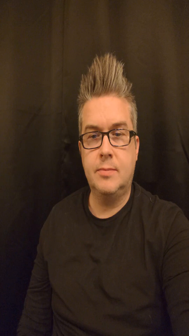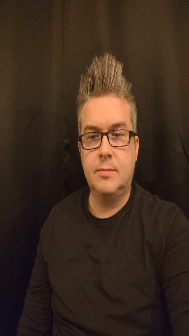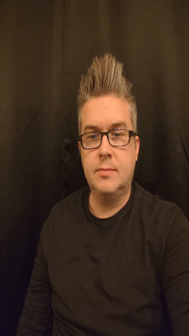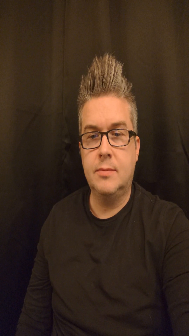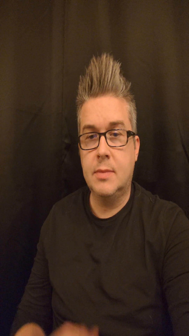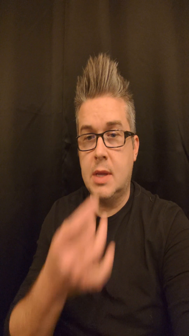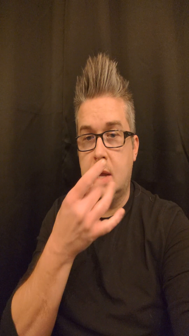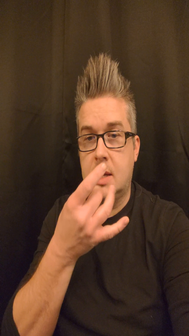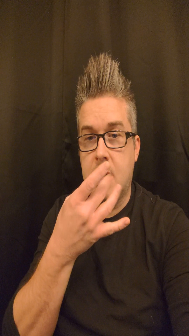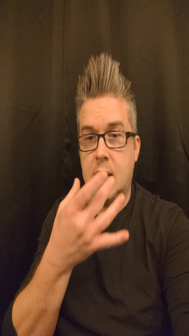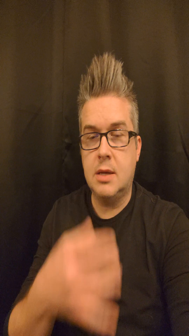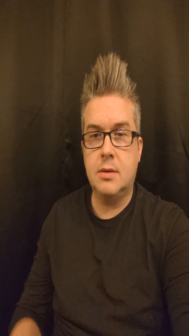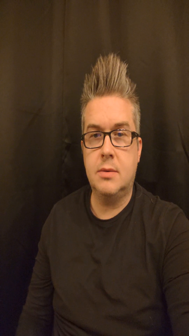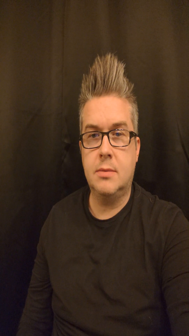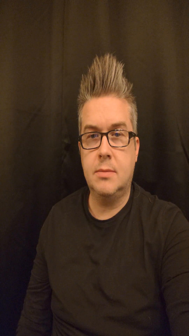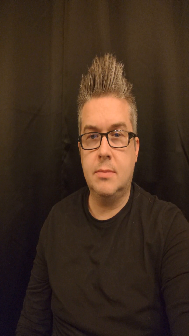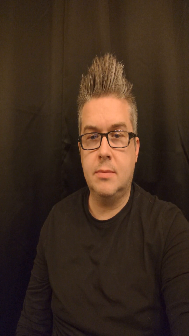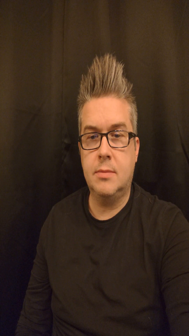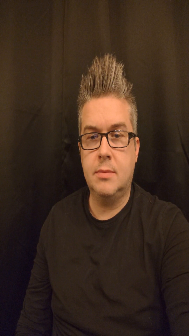snack